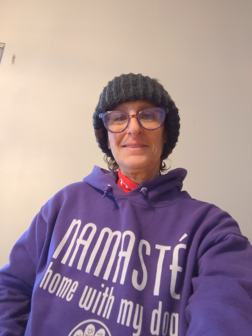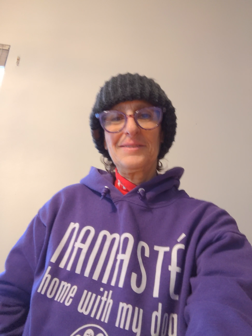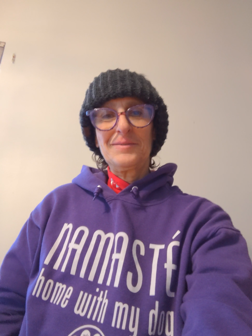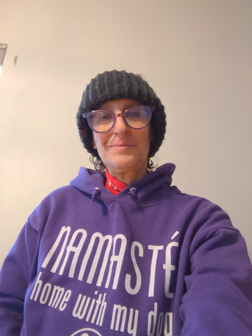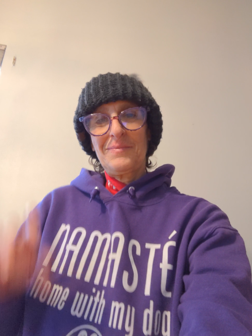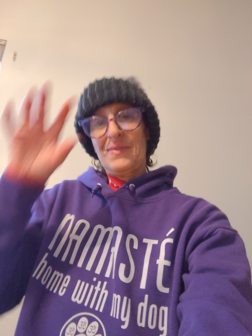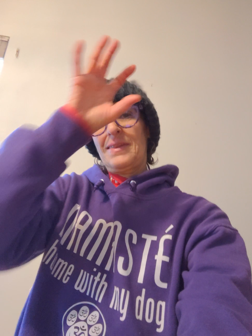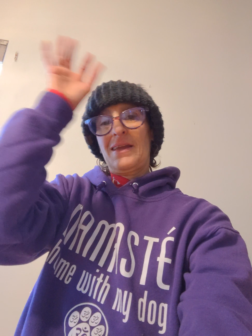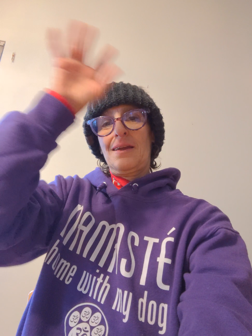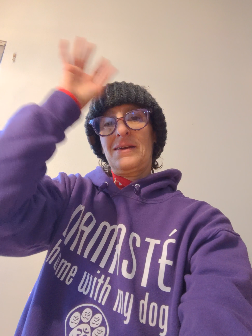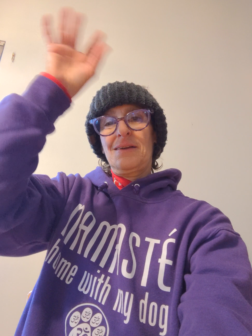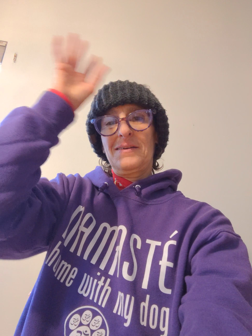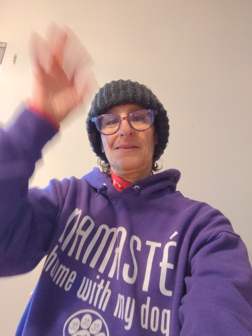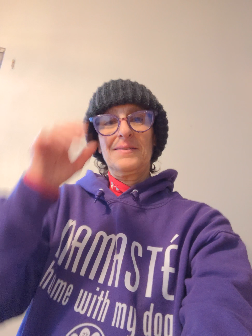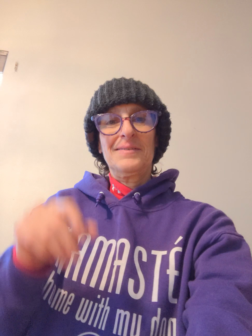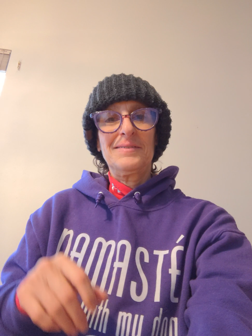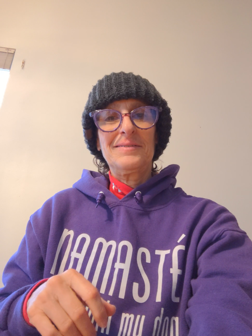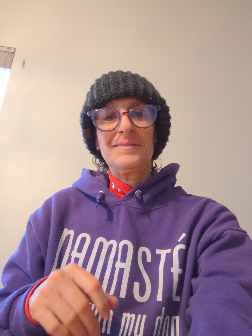cloud